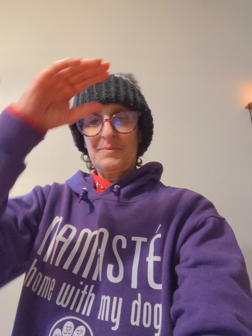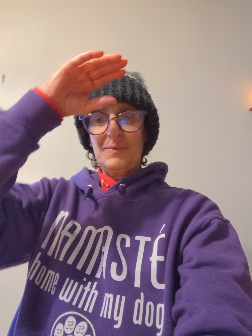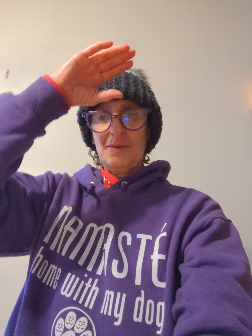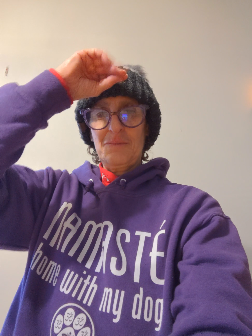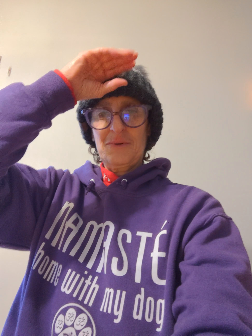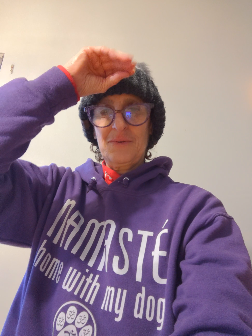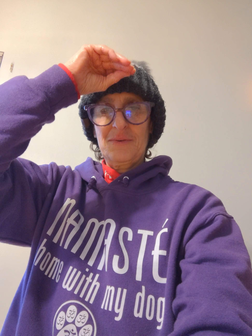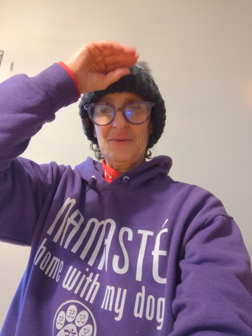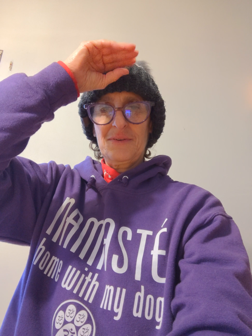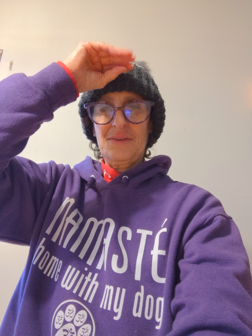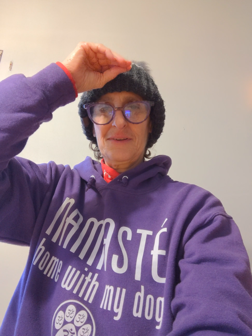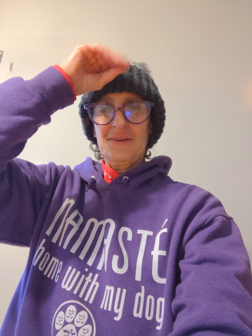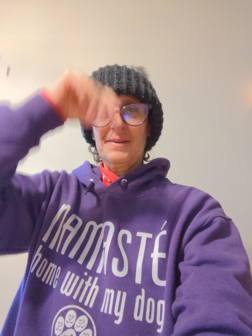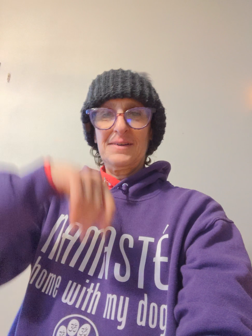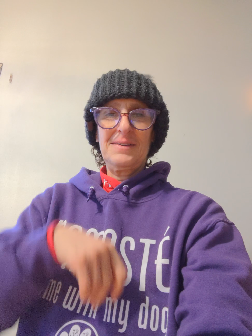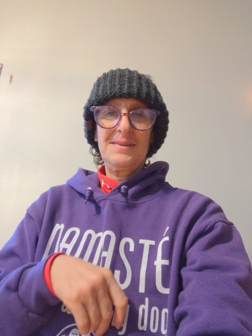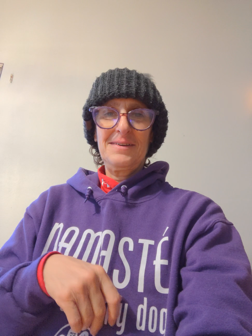boy